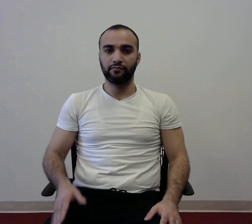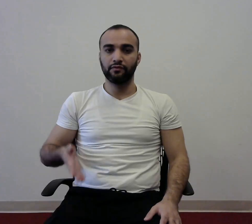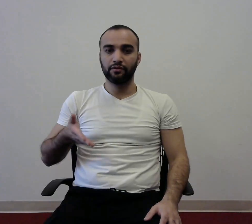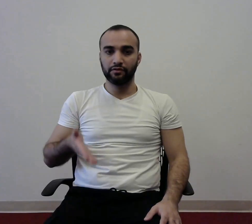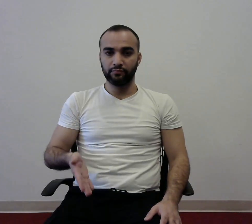burda